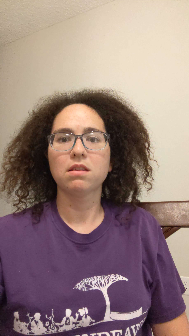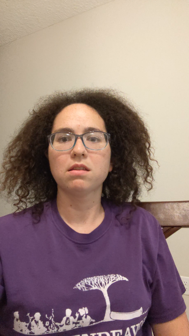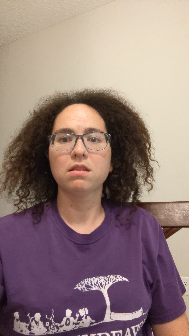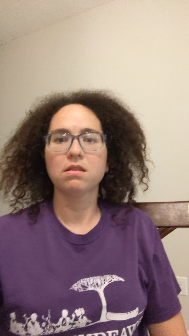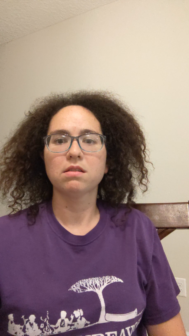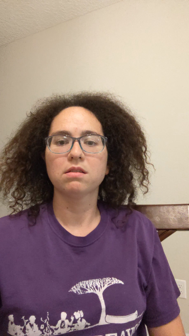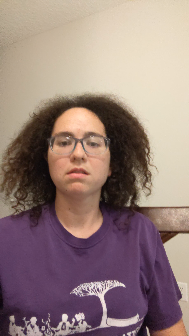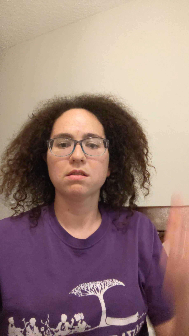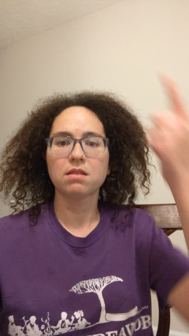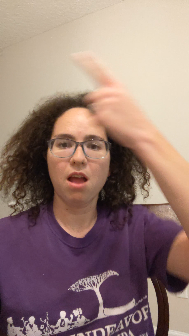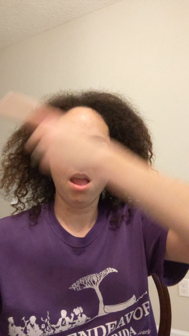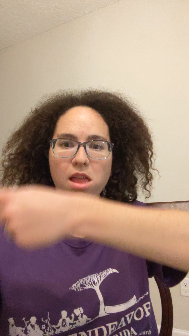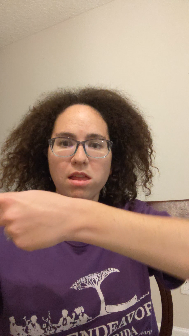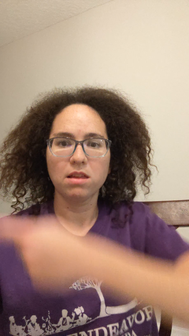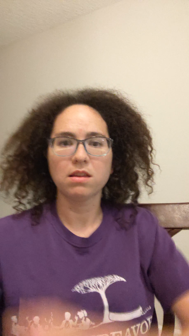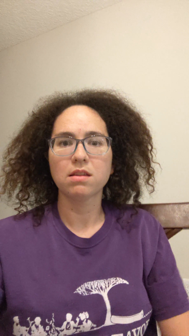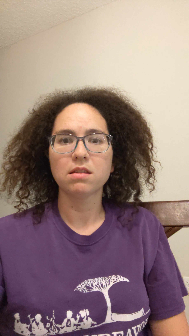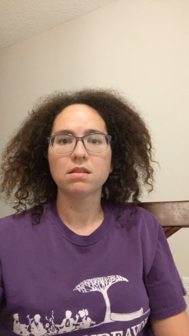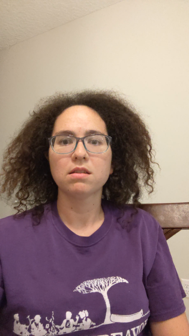day